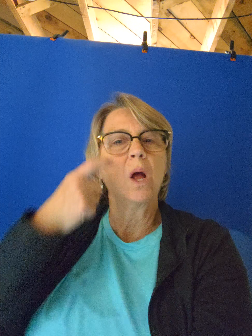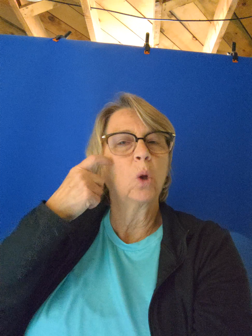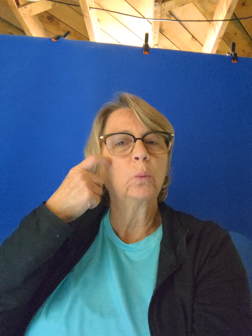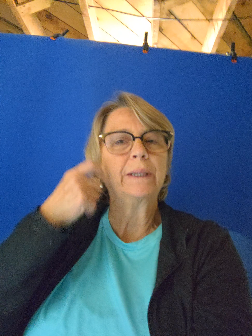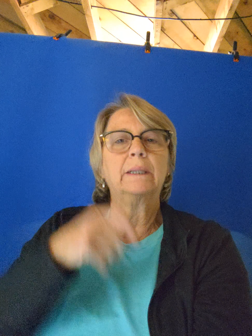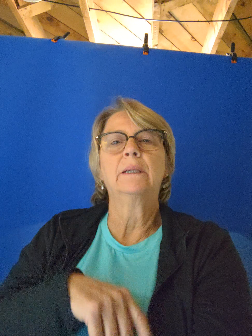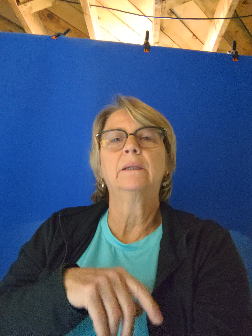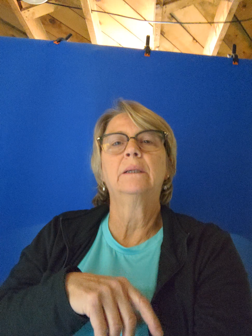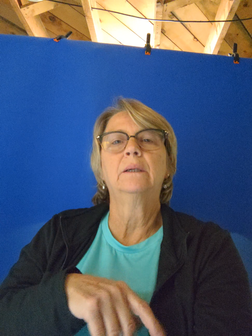owie